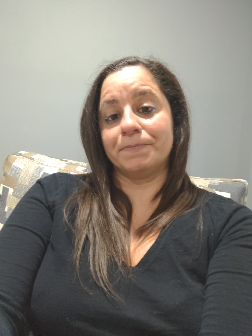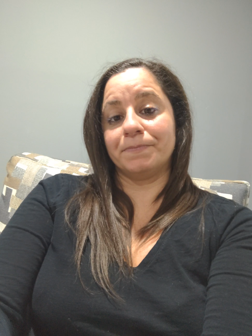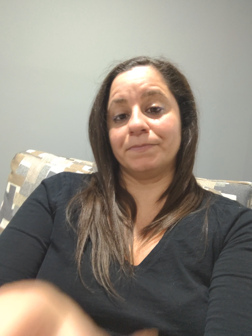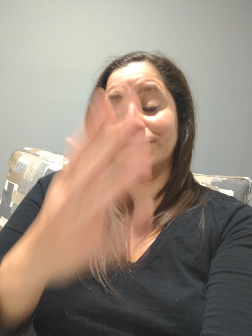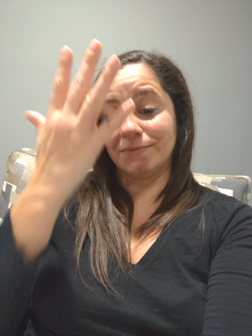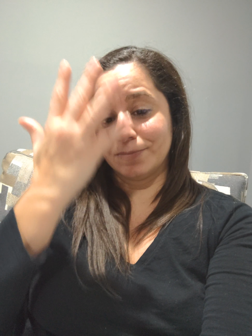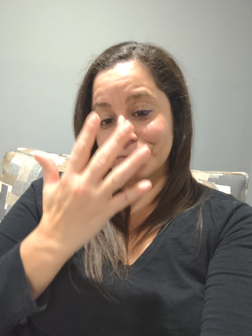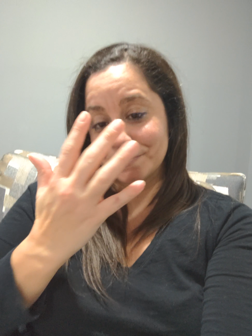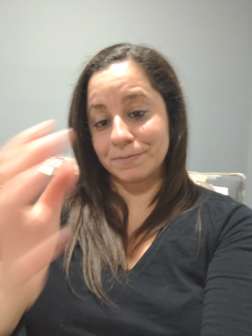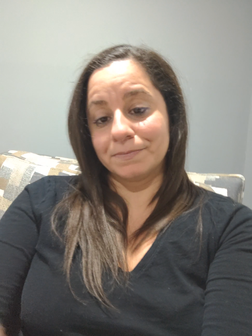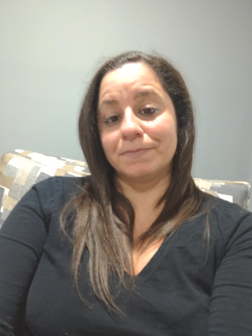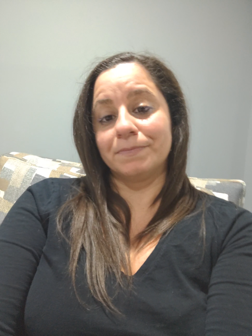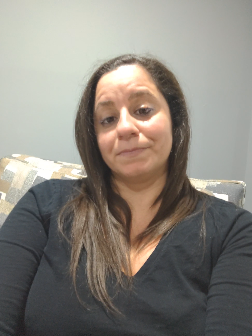sad